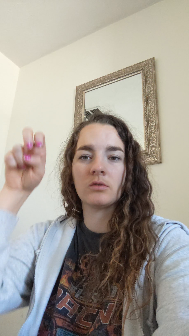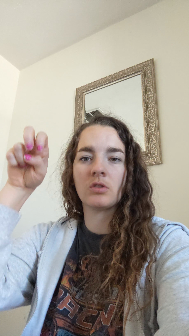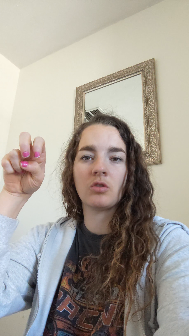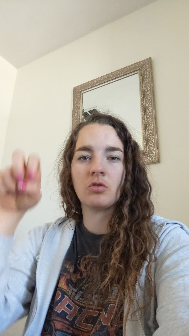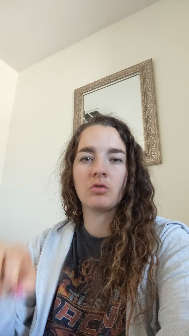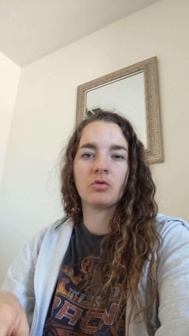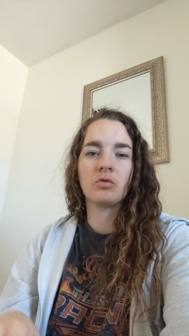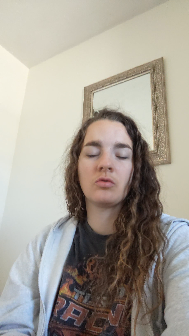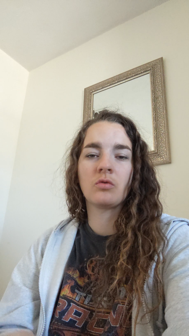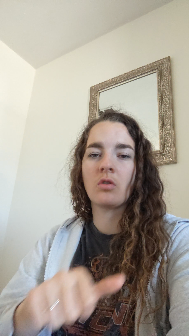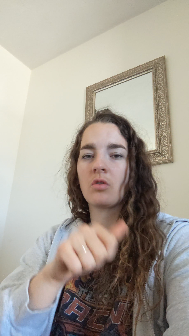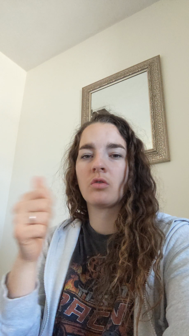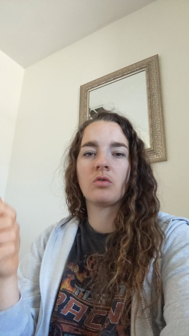other